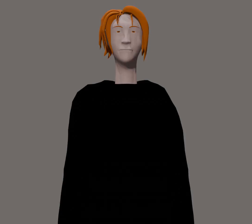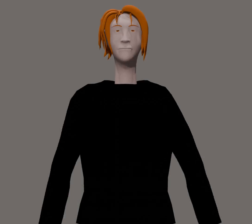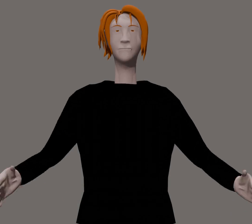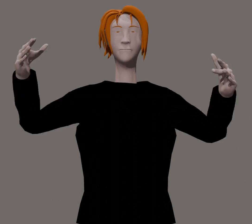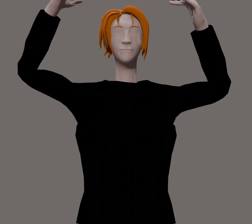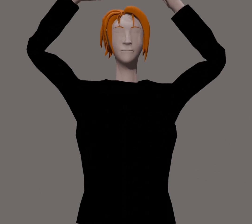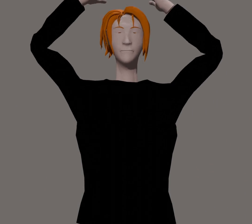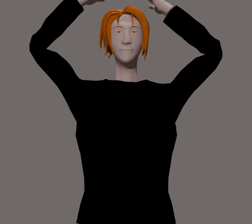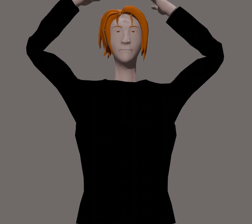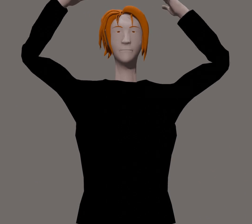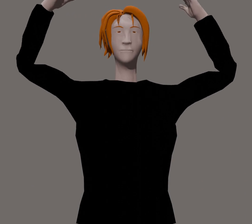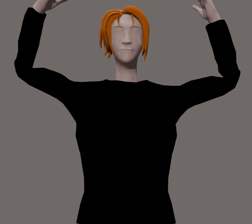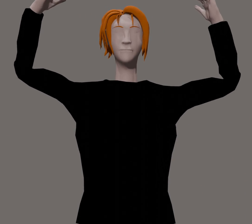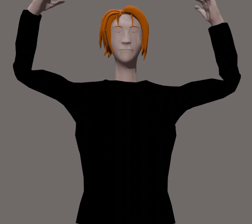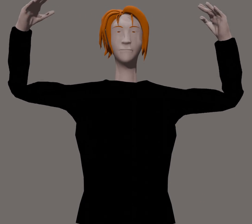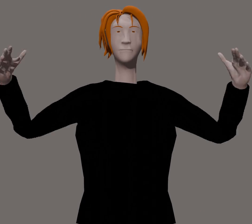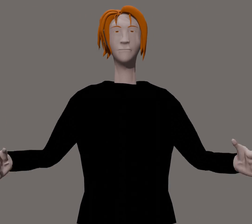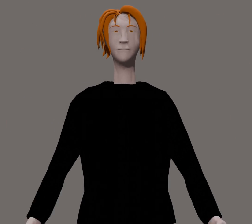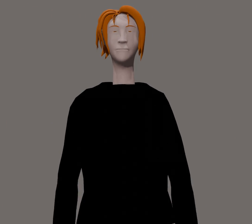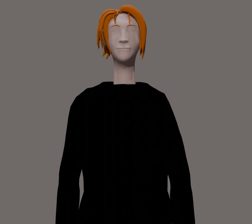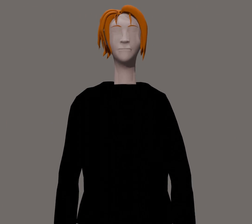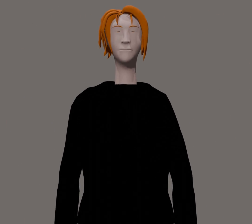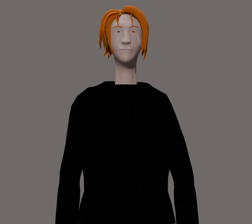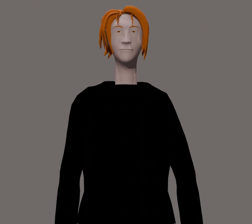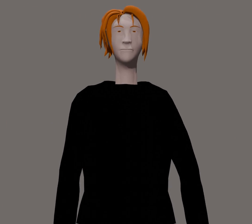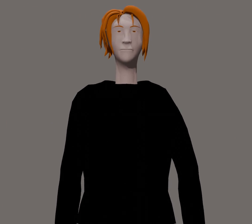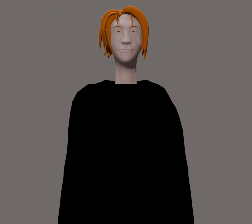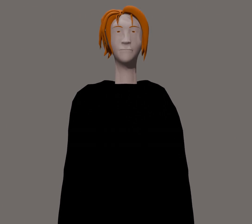Ceiling